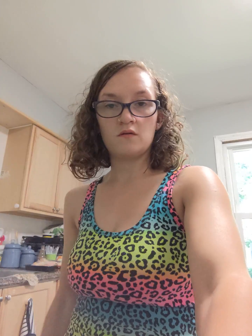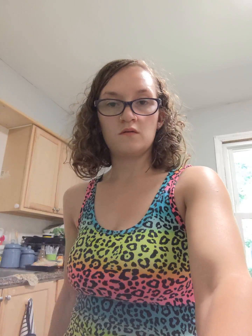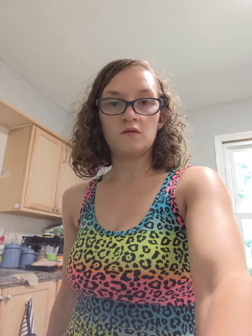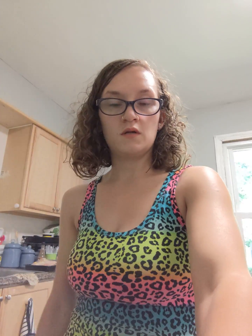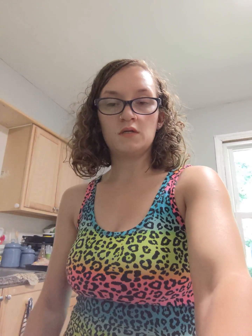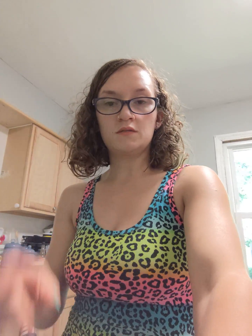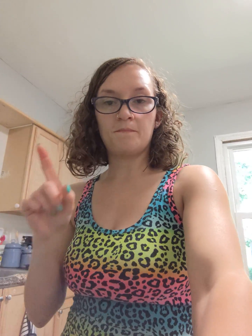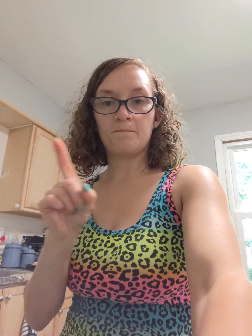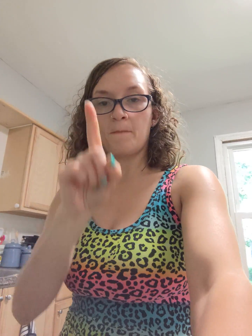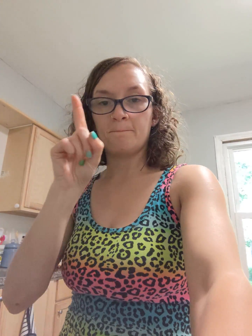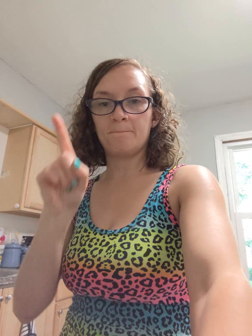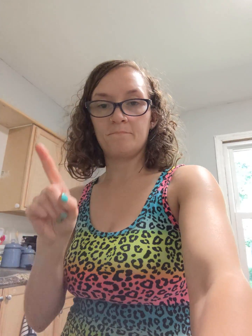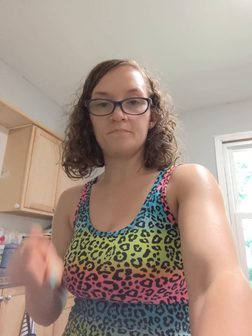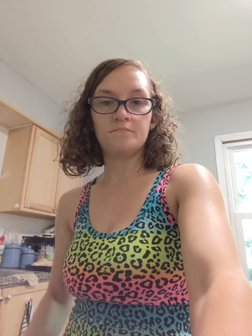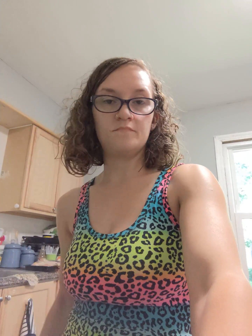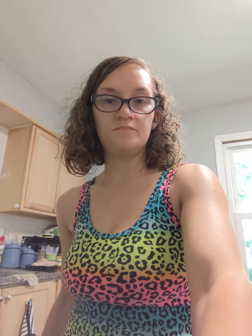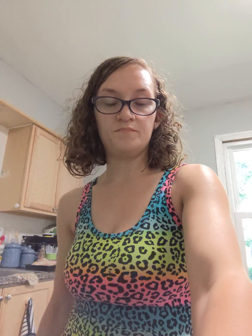bump